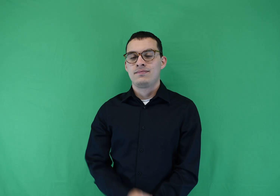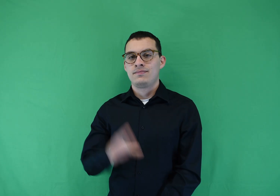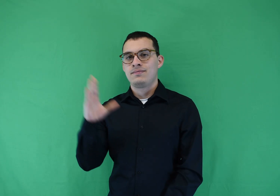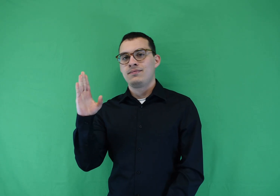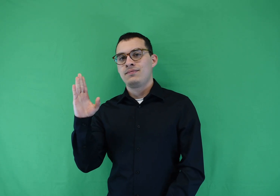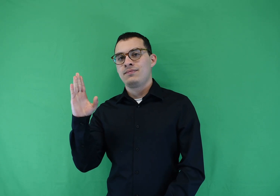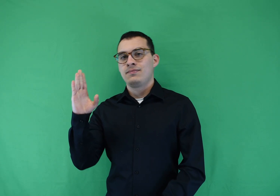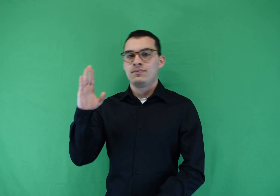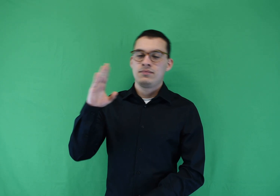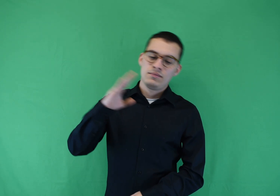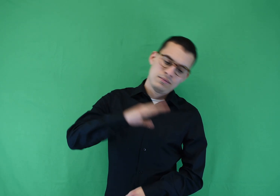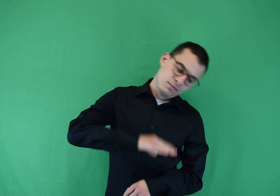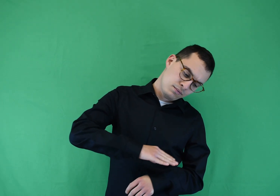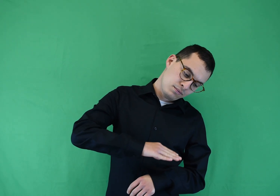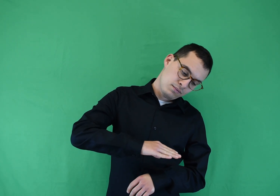mal